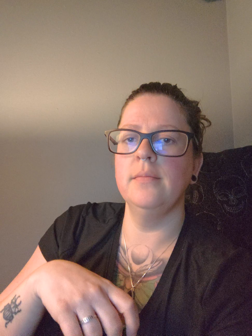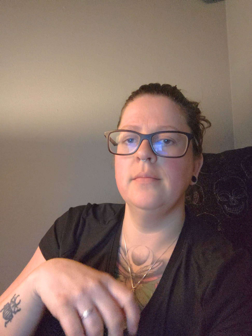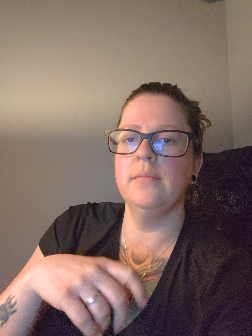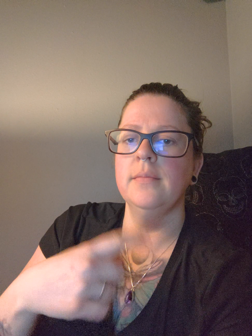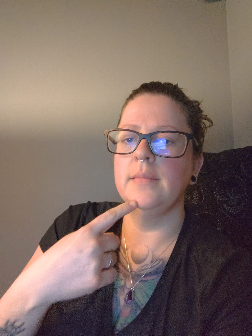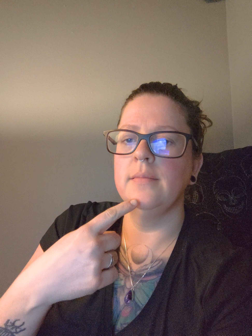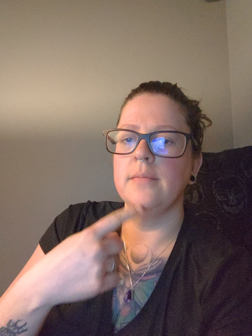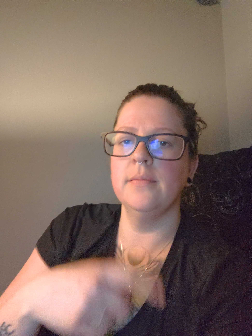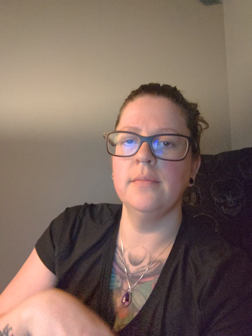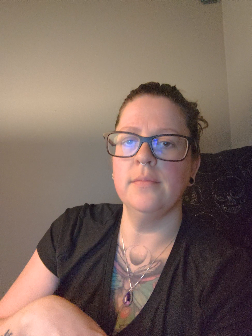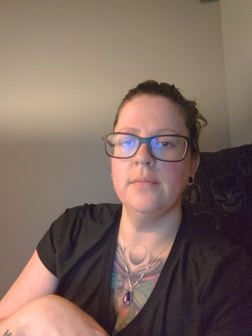say